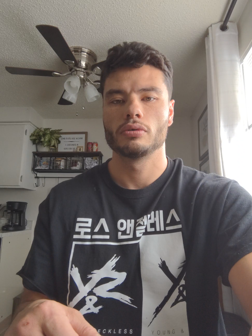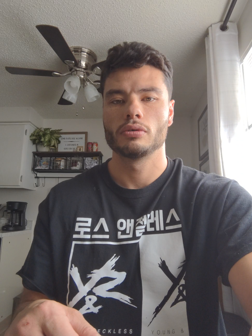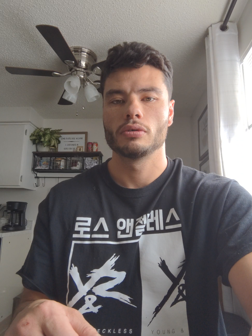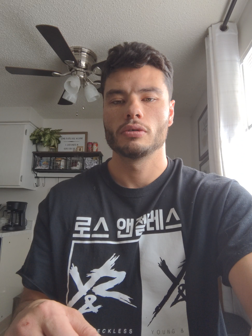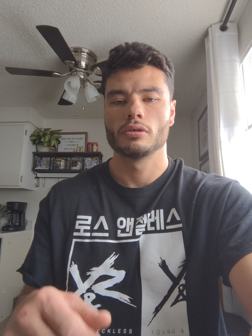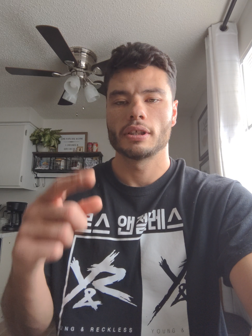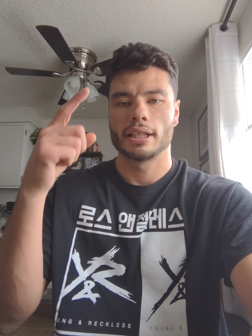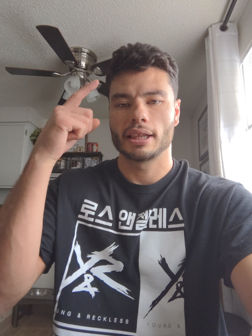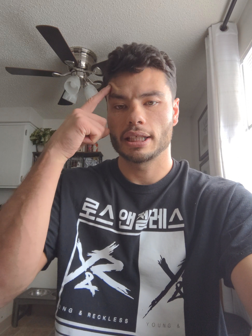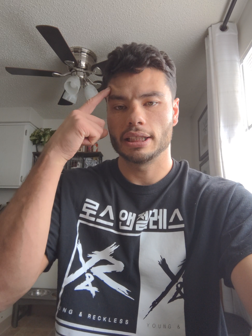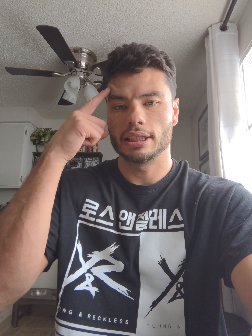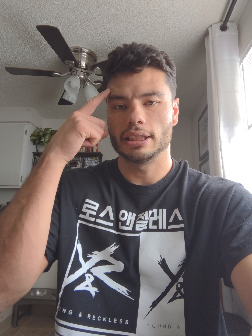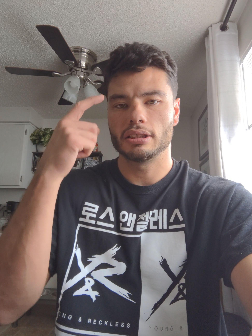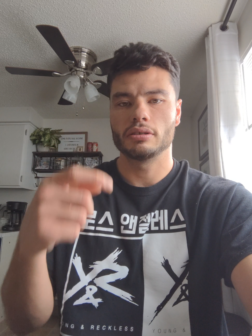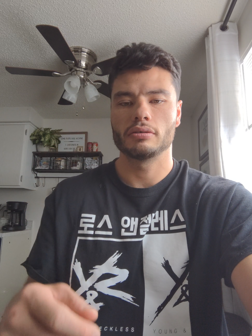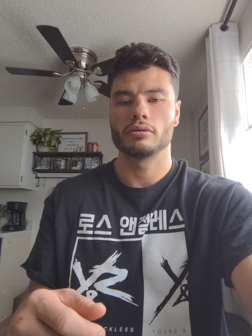think